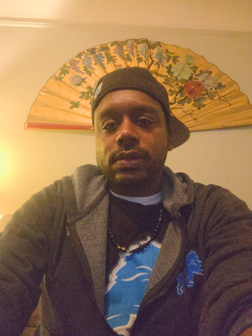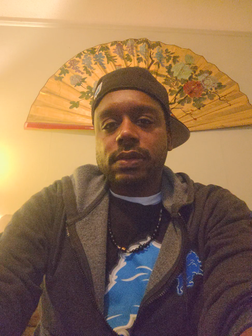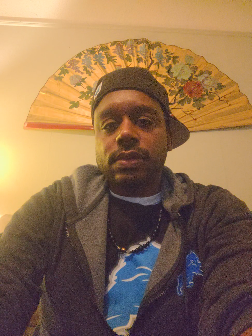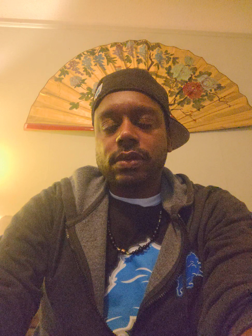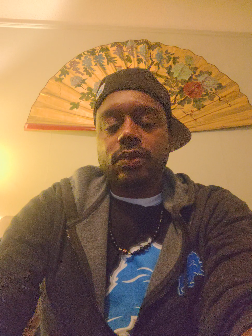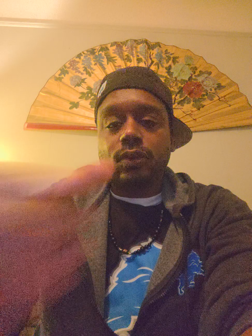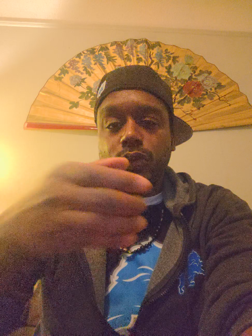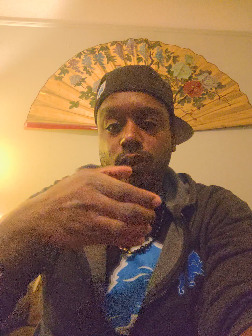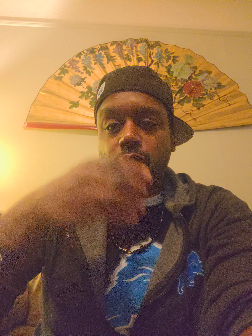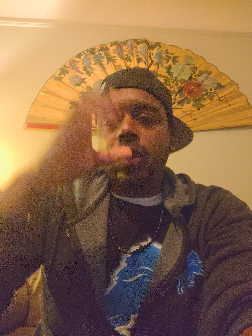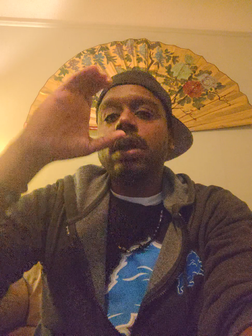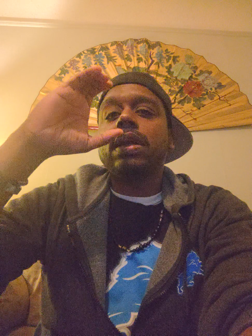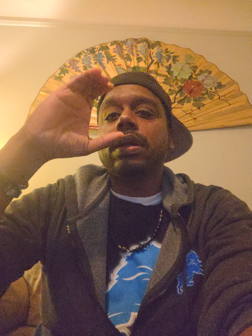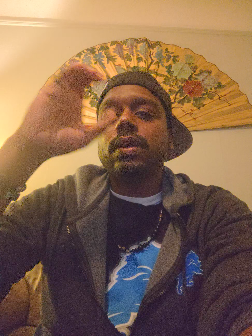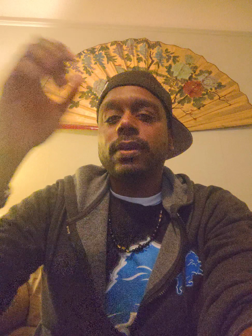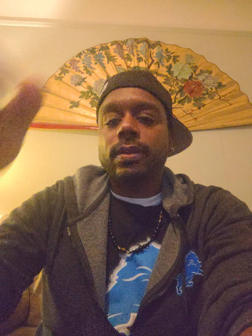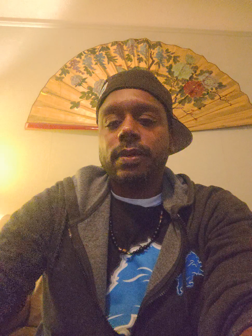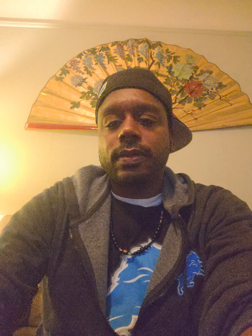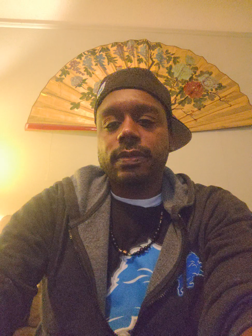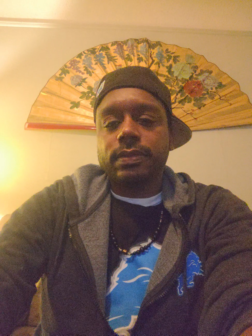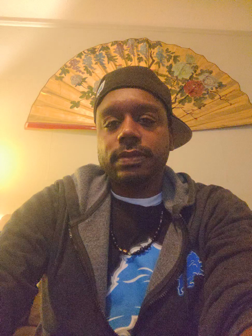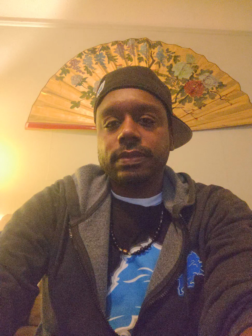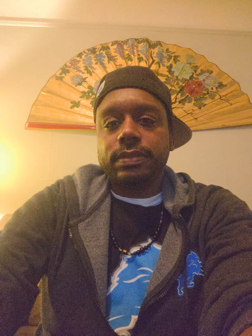drink